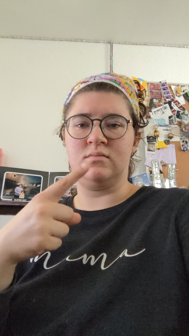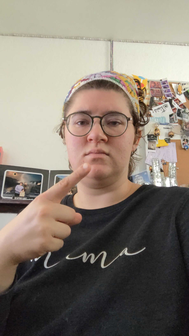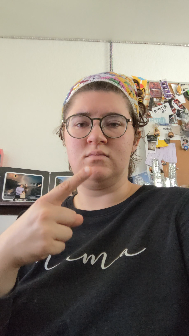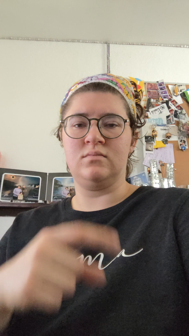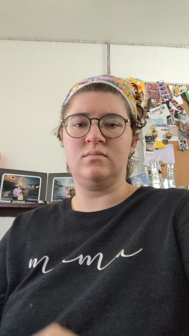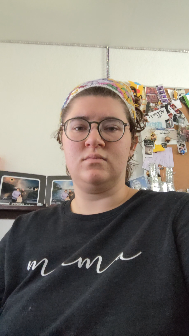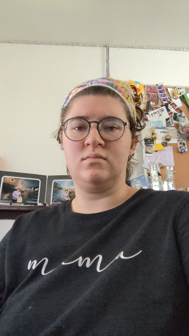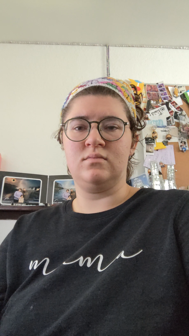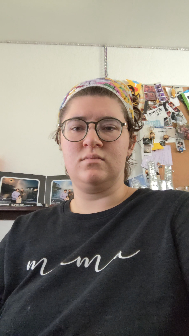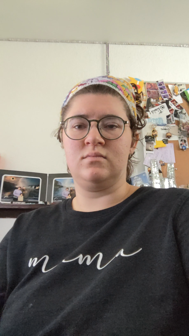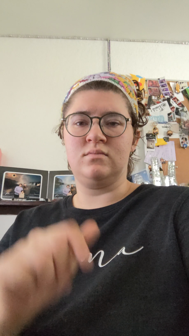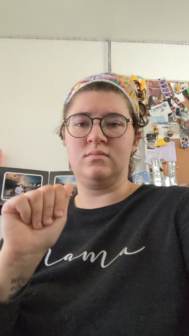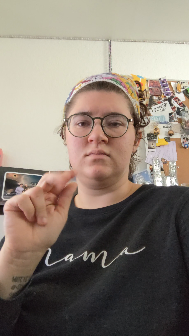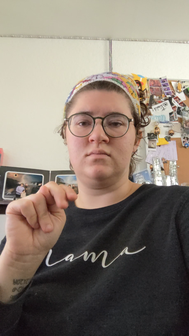an